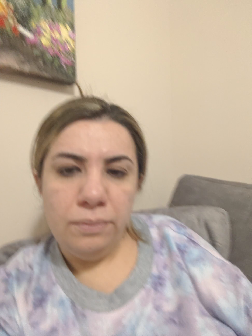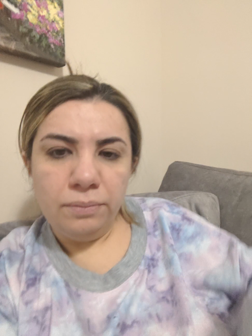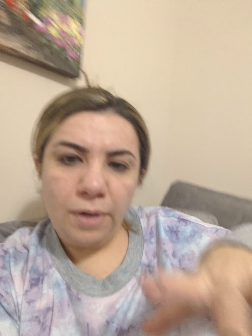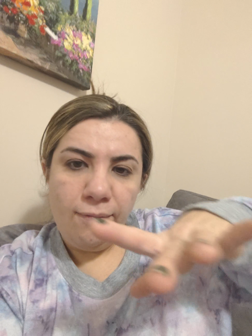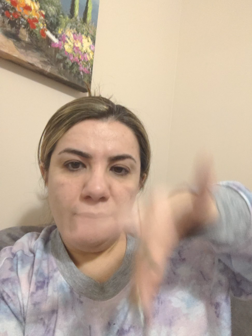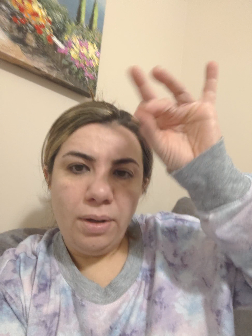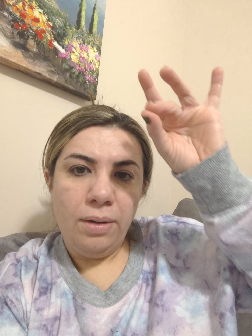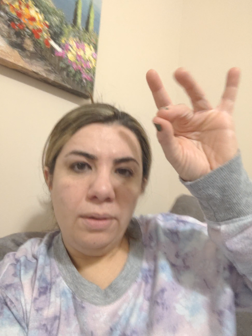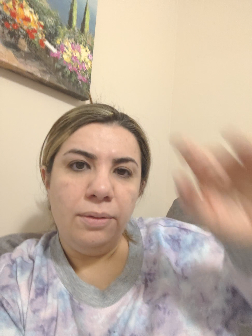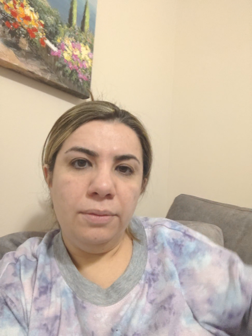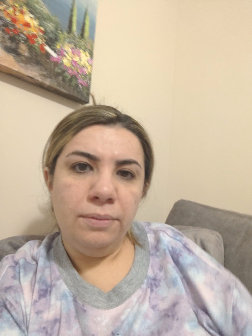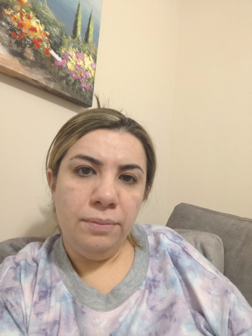find